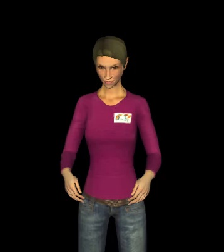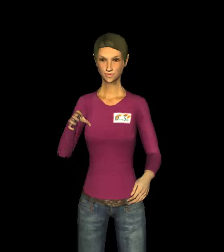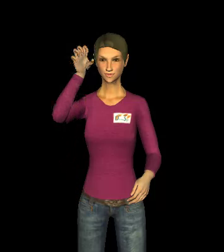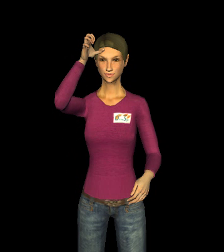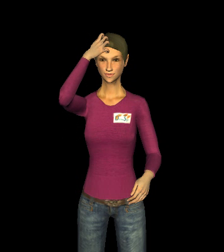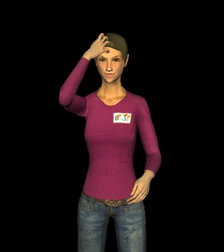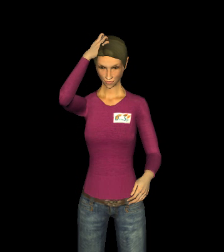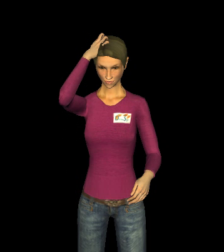أوت